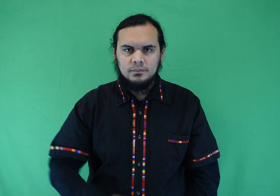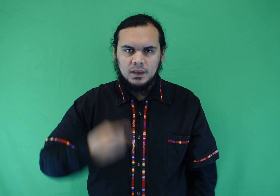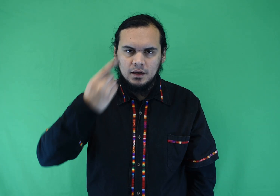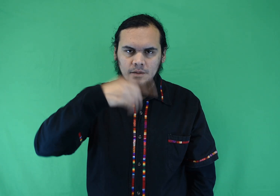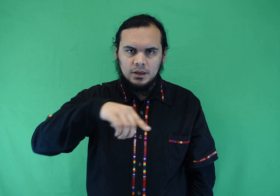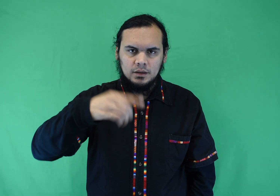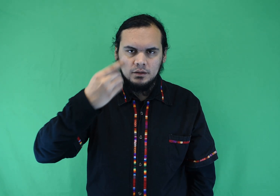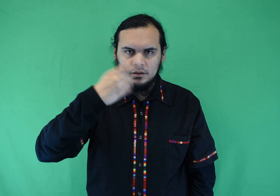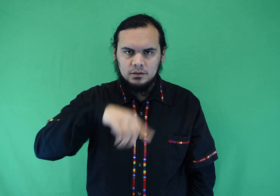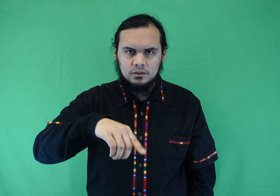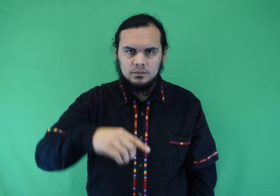diabetes